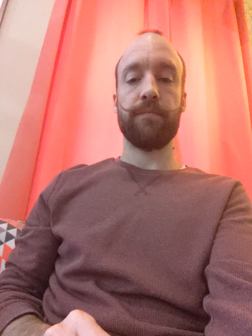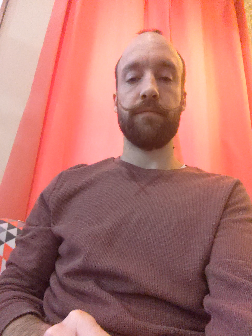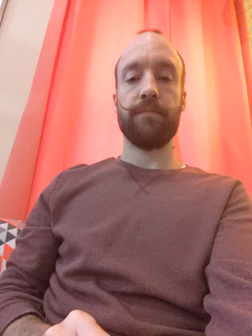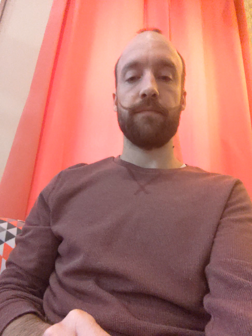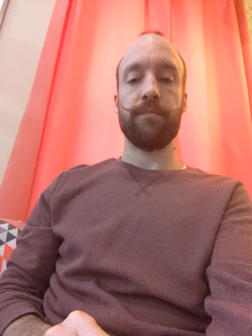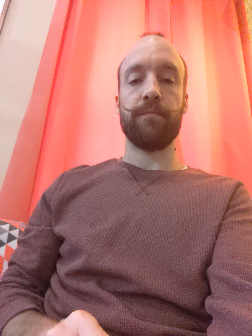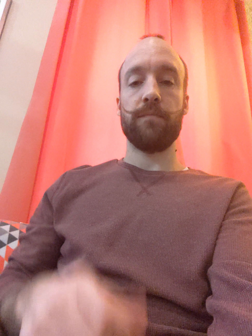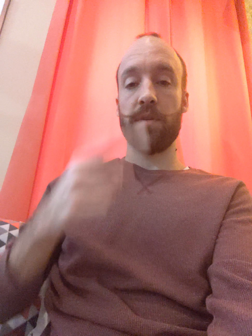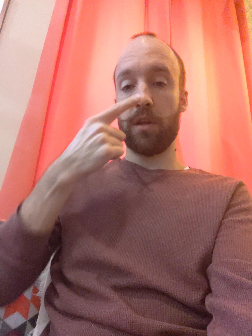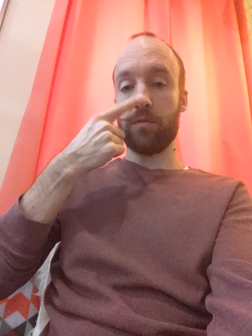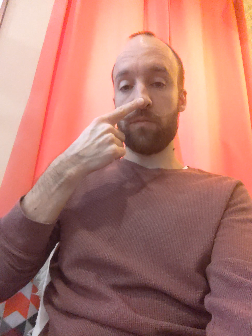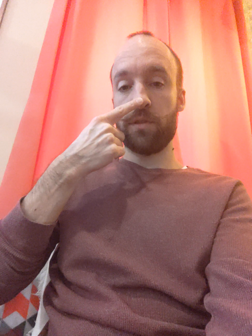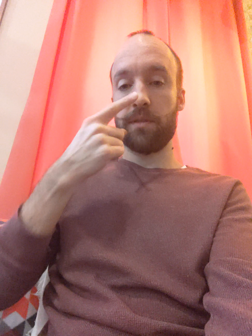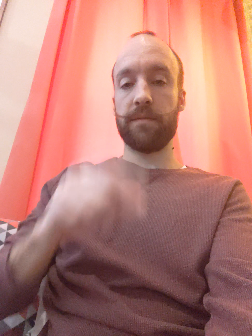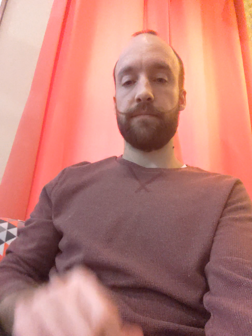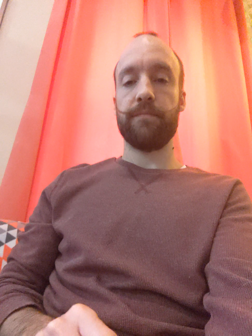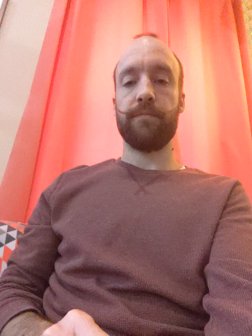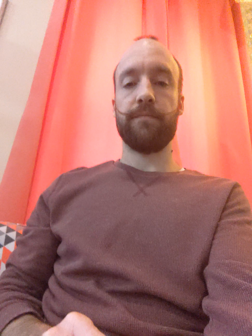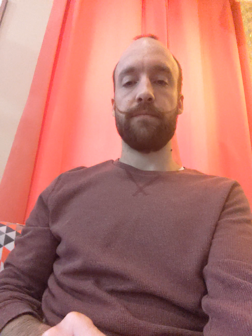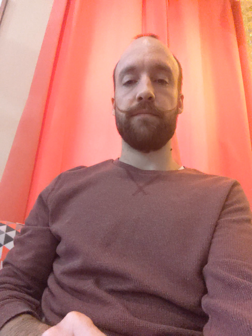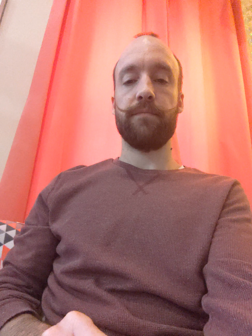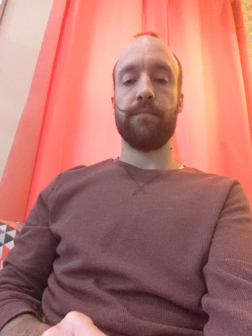nose